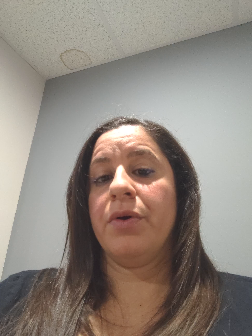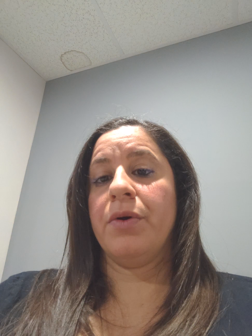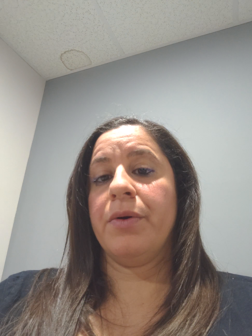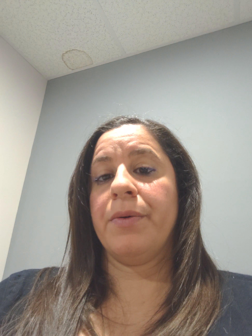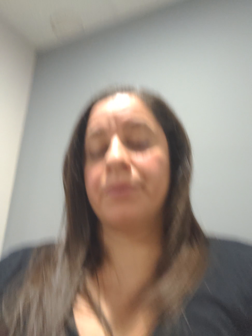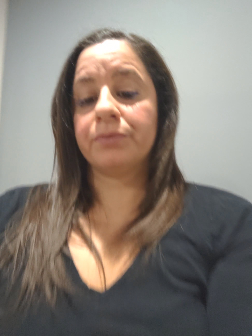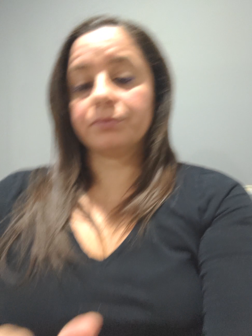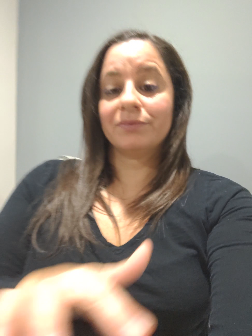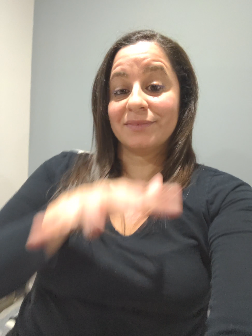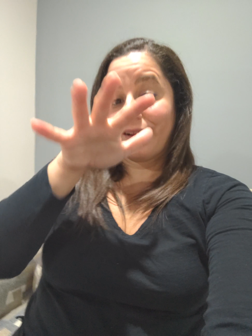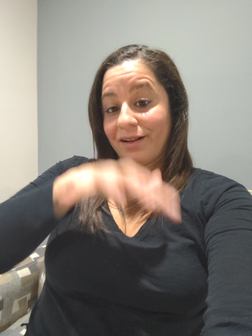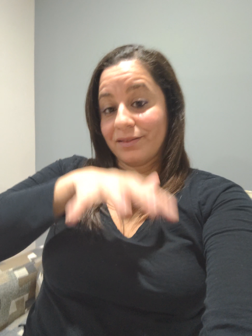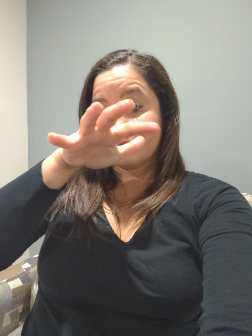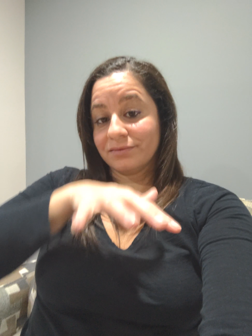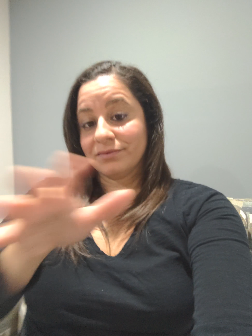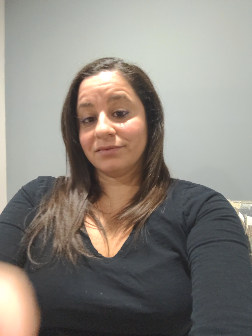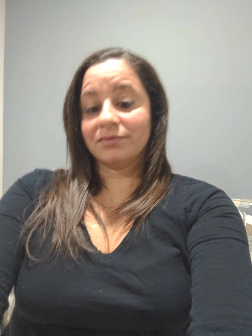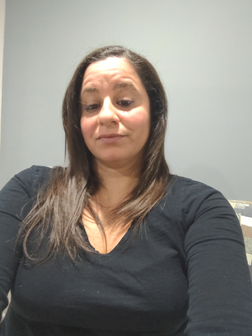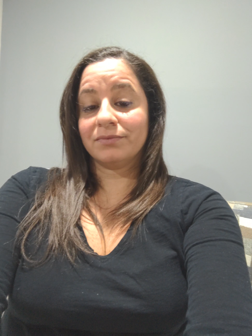alligator